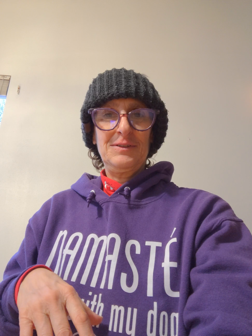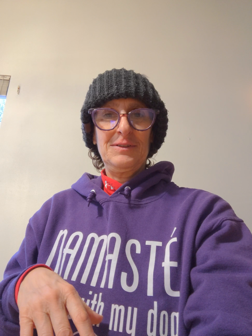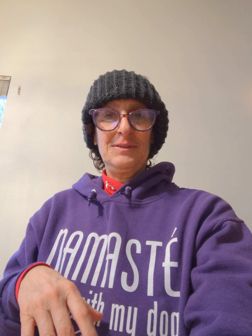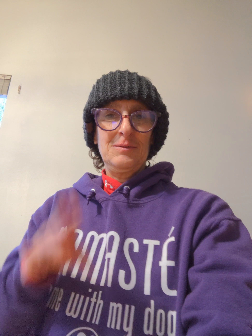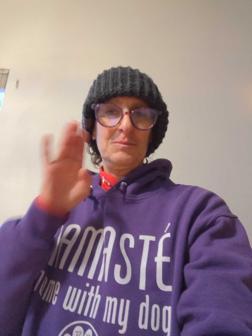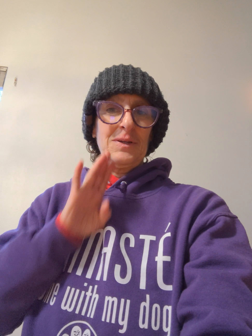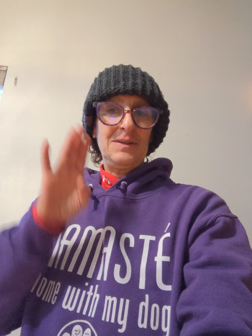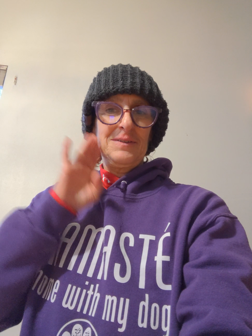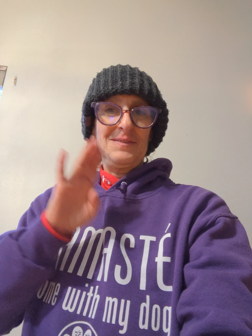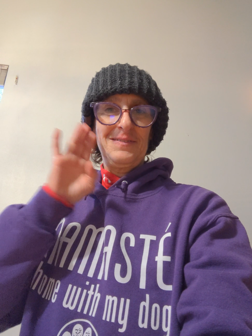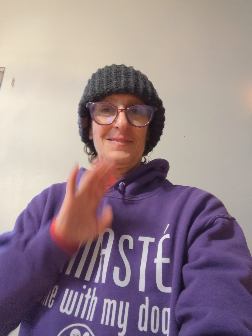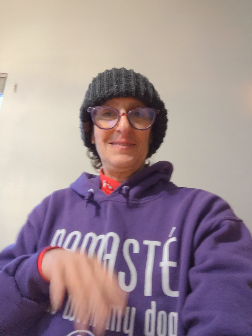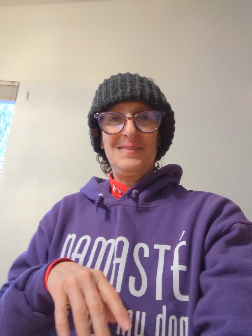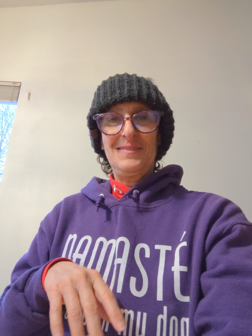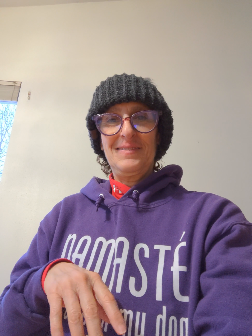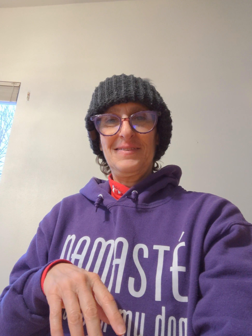brown